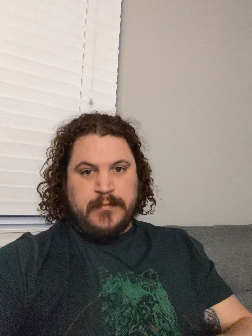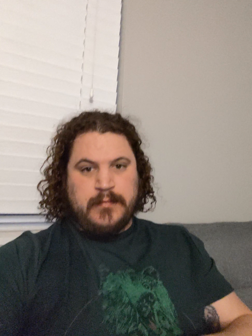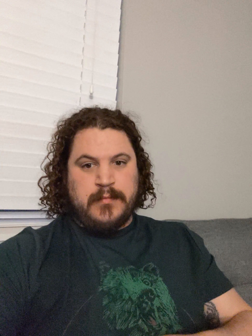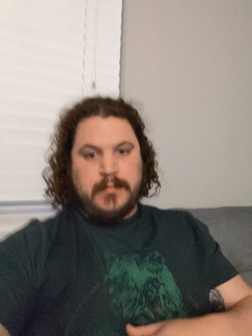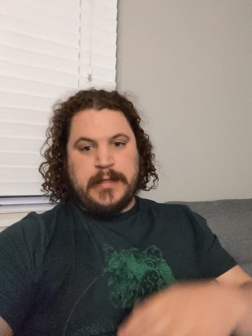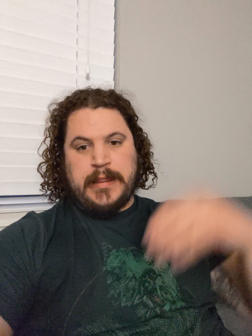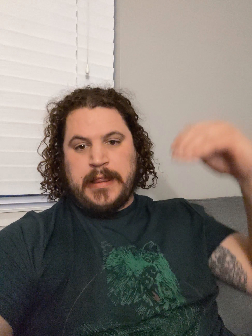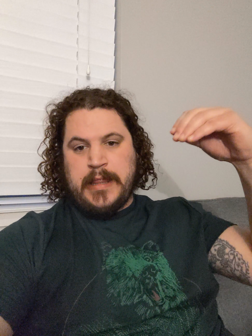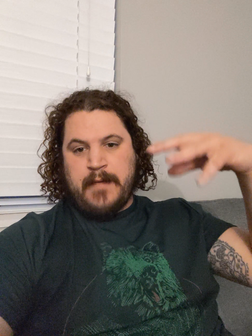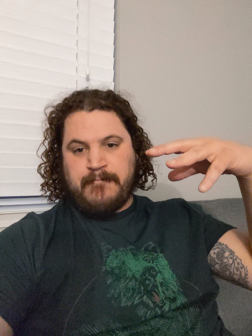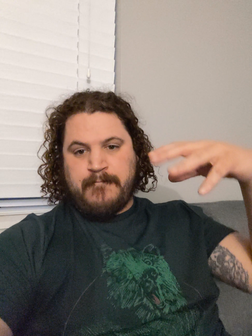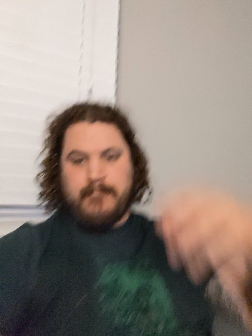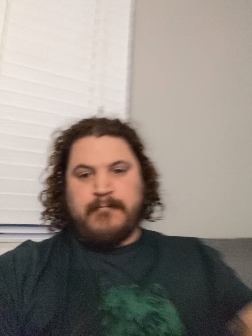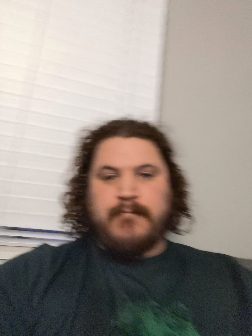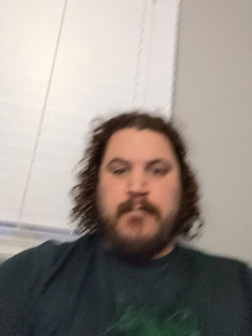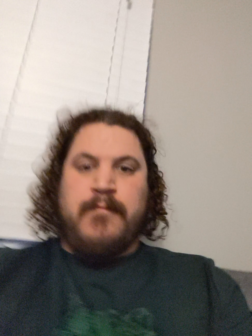lamp